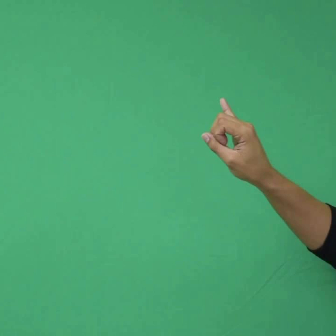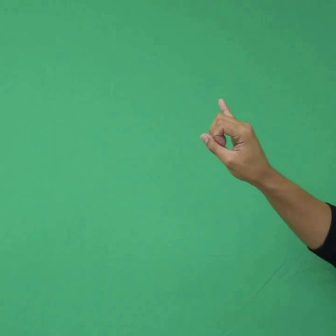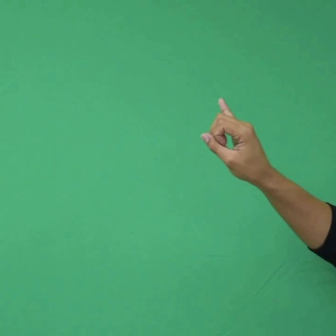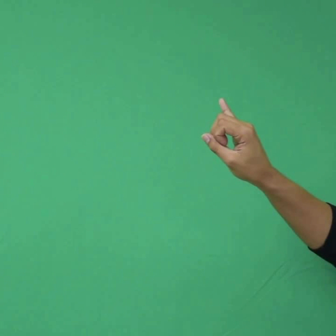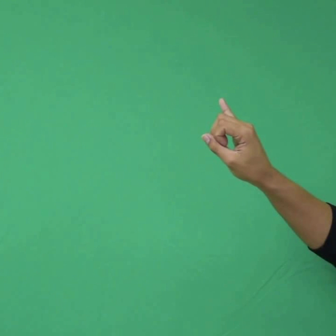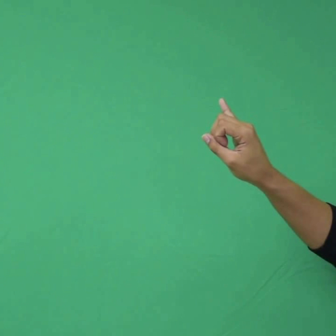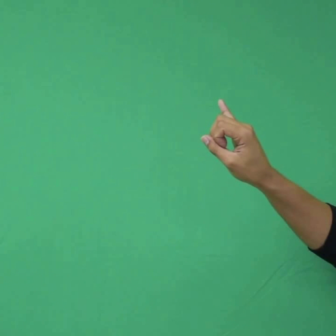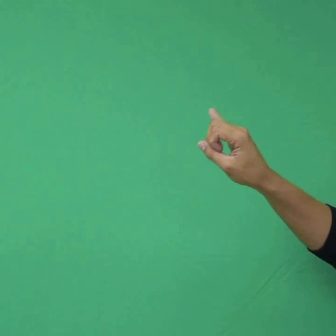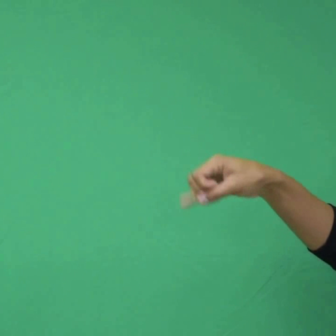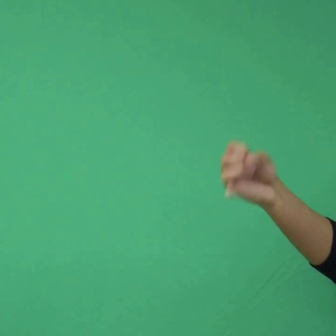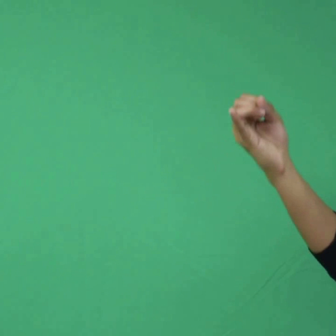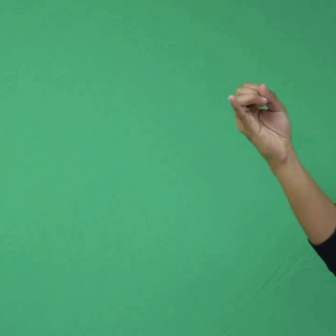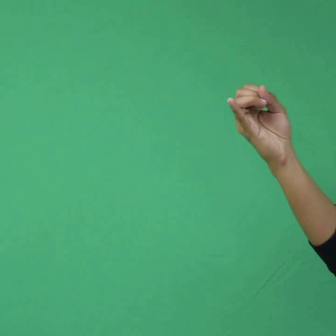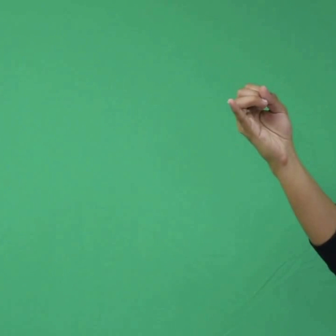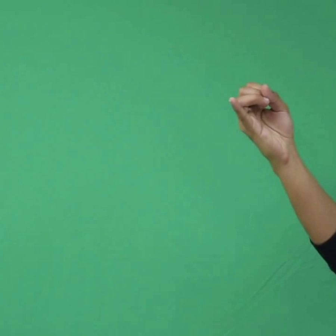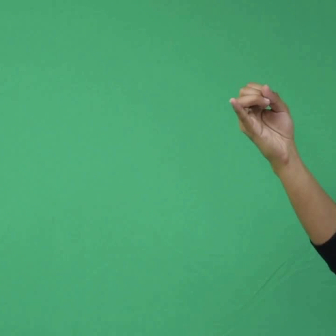J